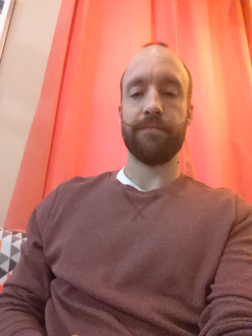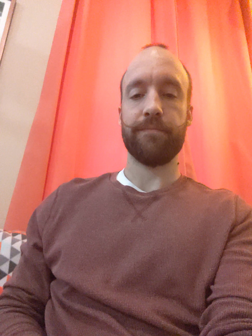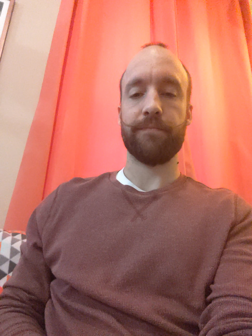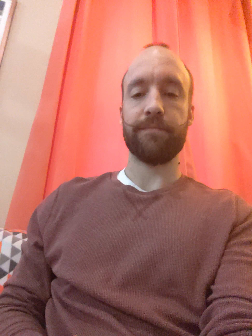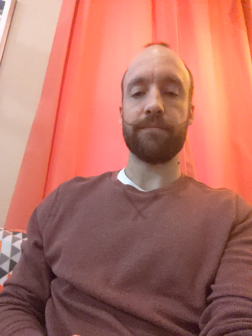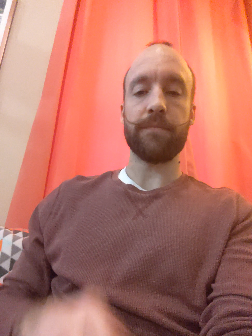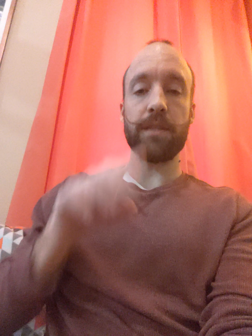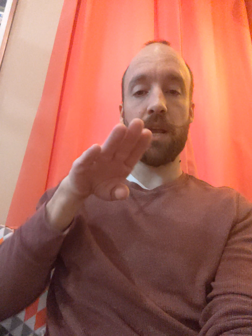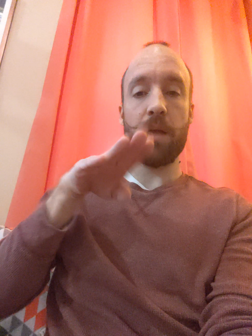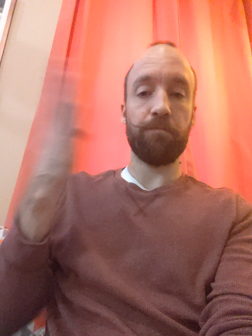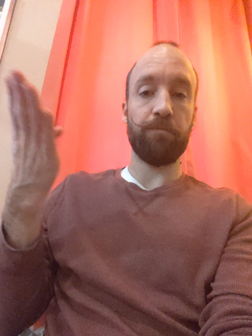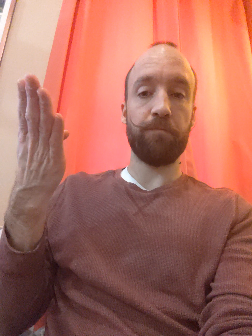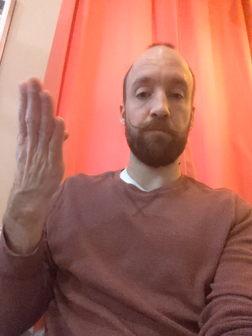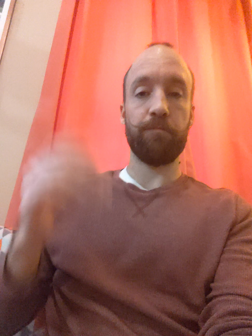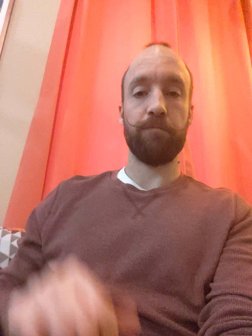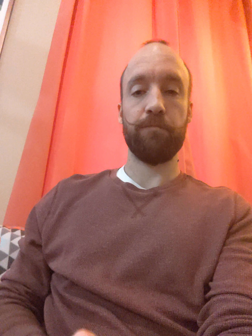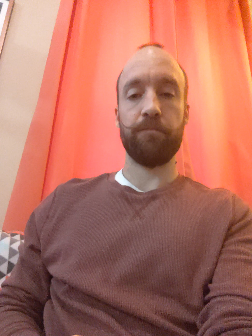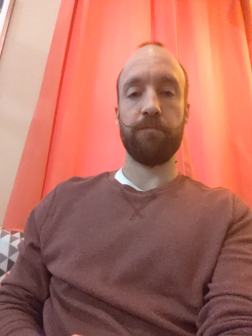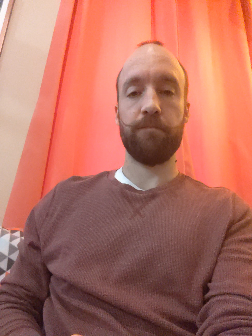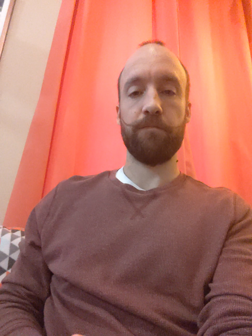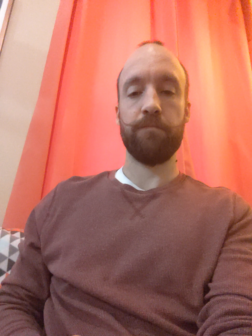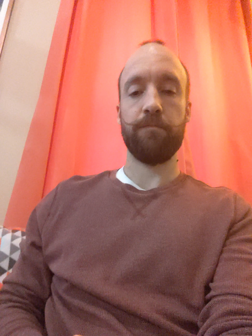open